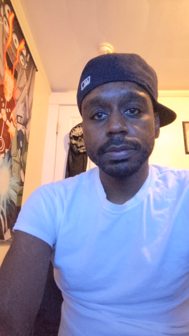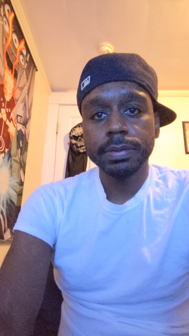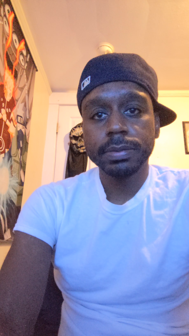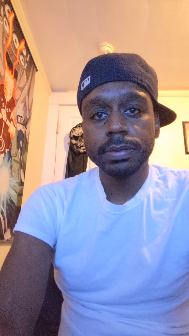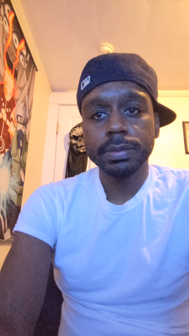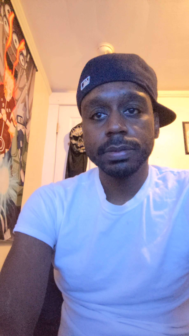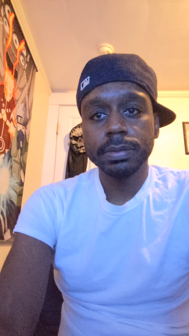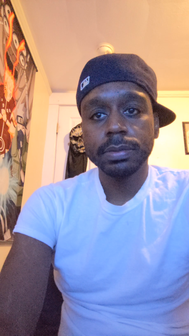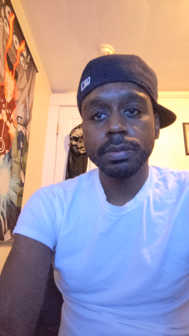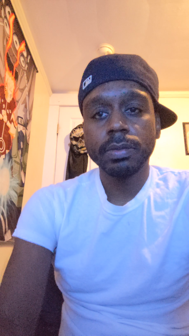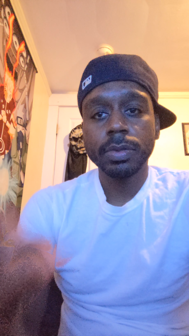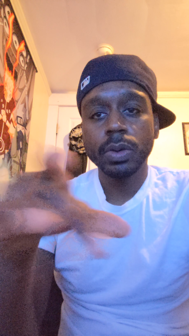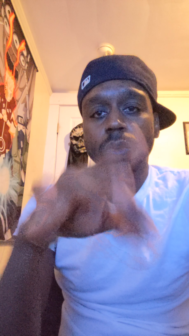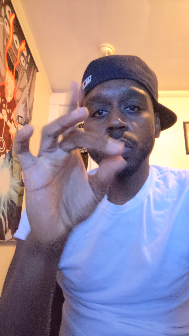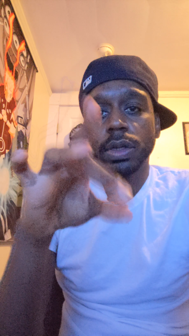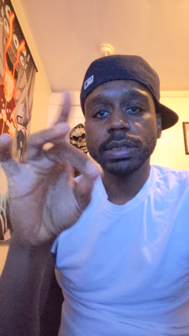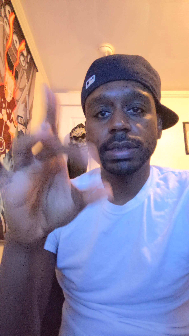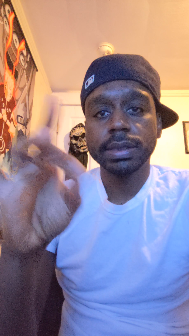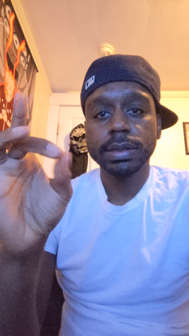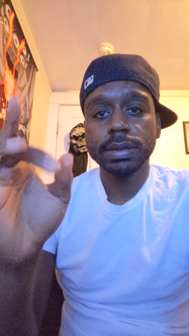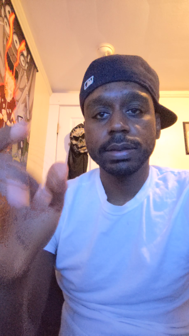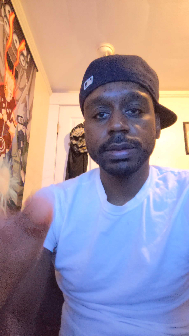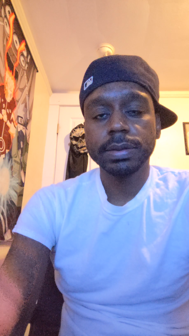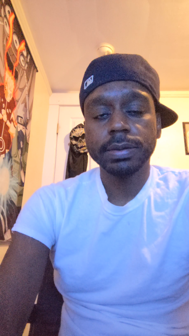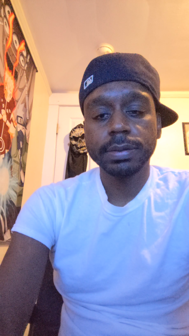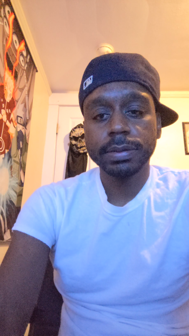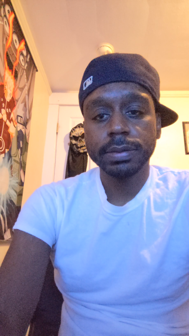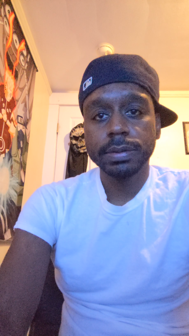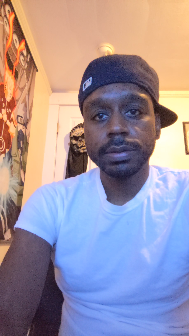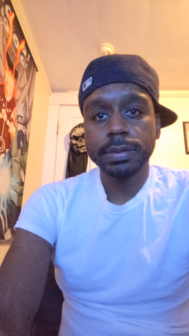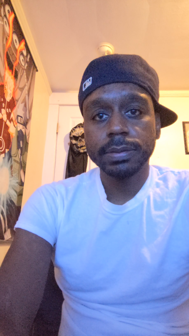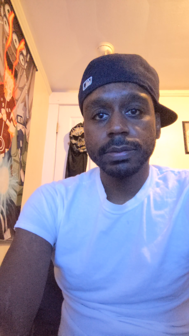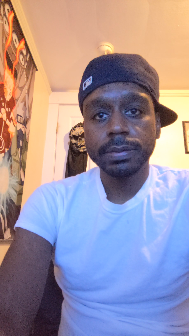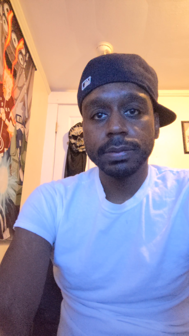choose